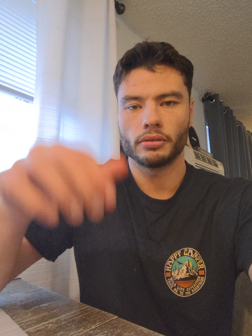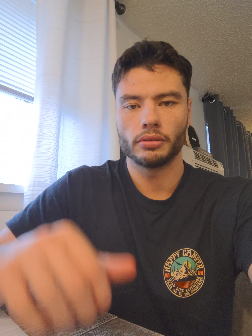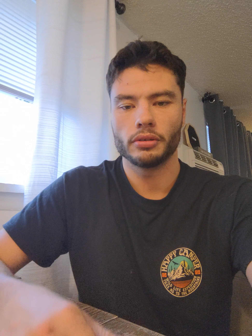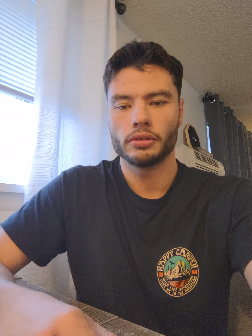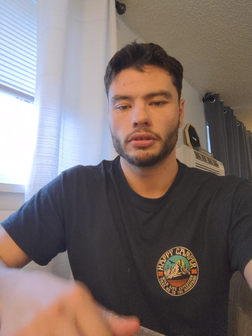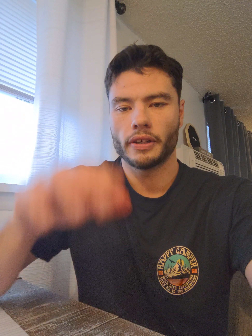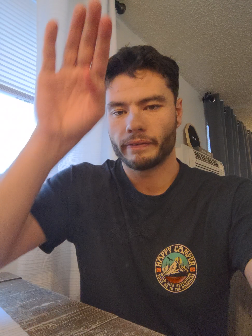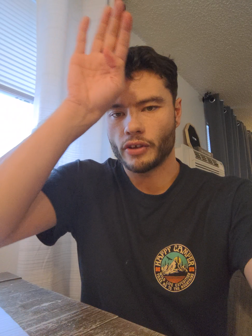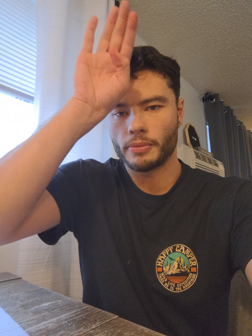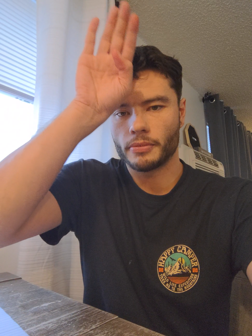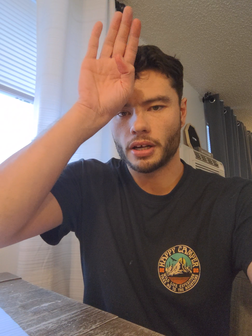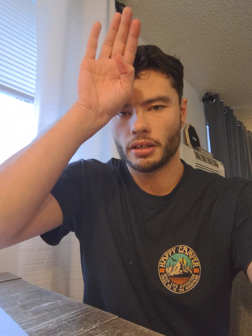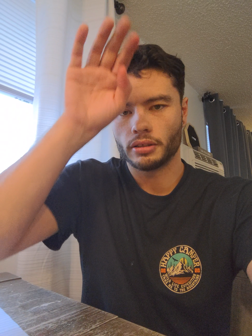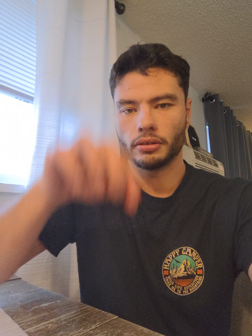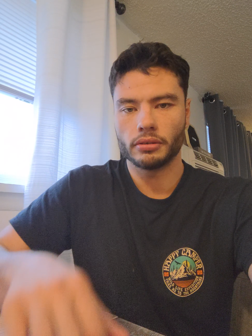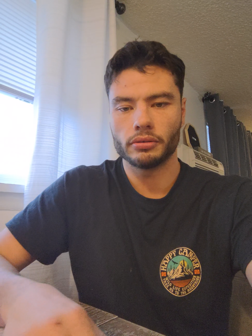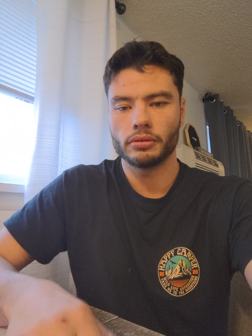fireman